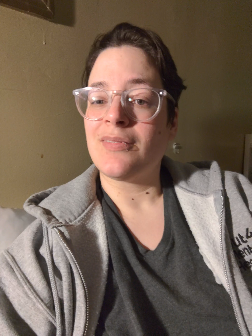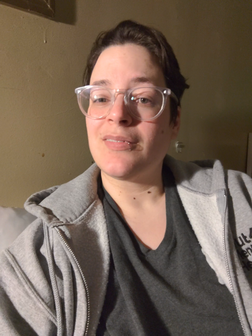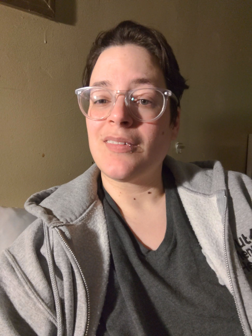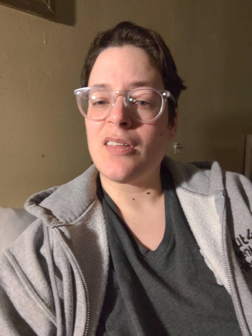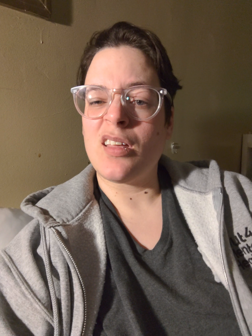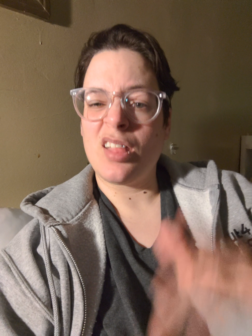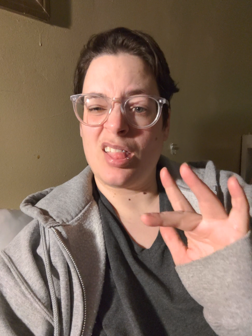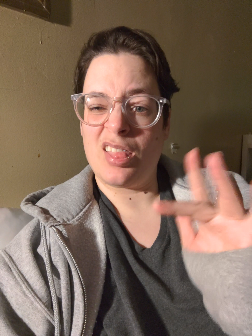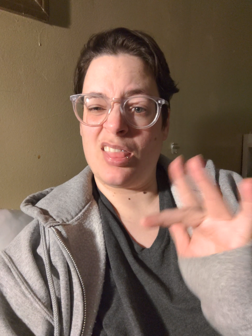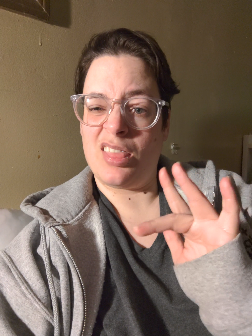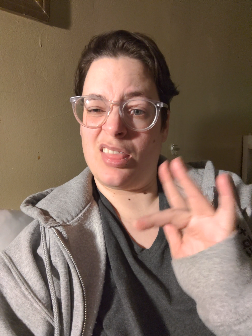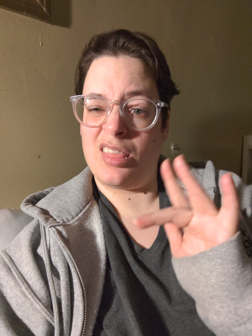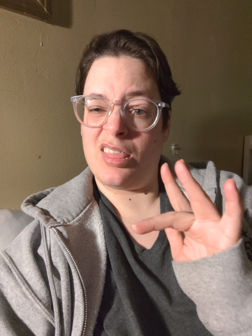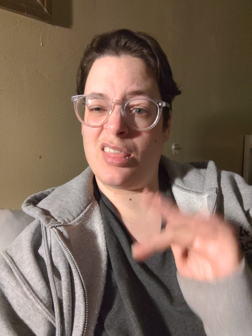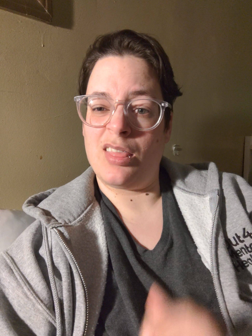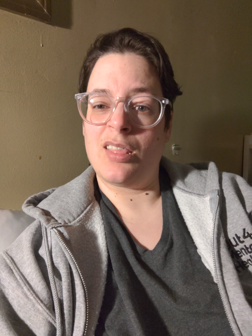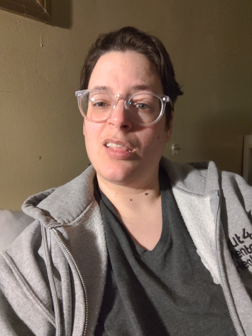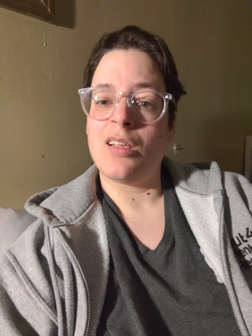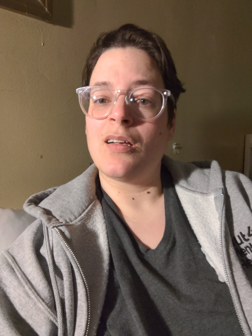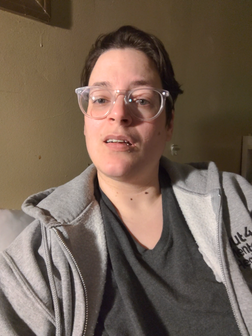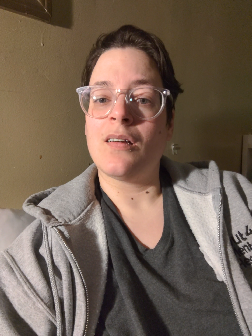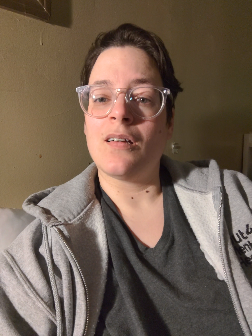yucky